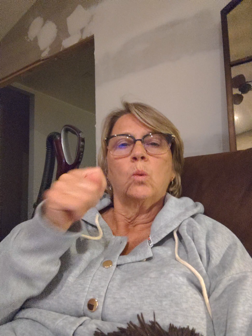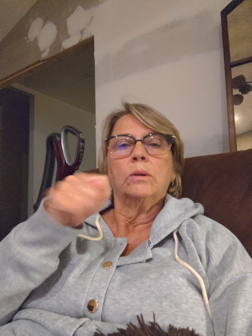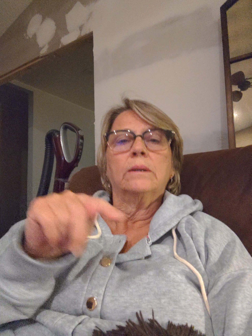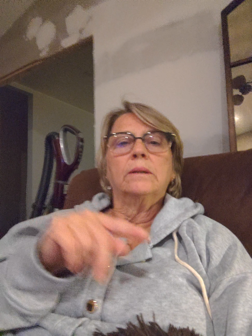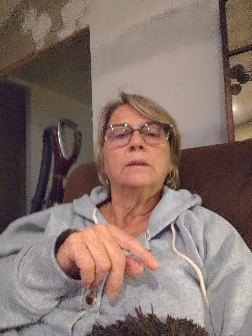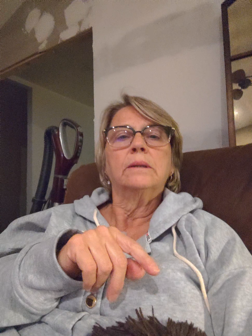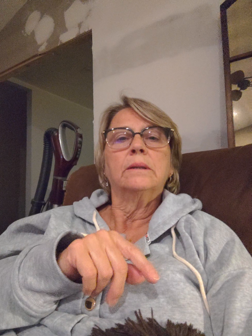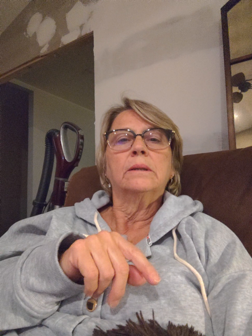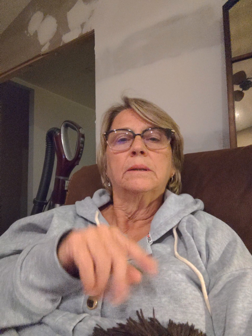toy